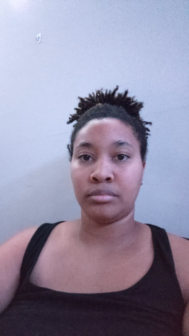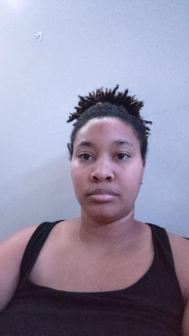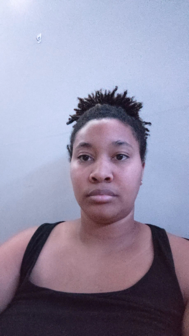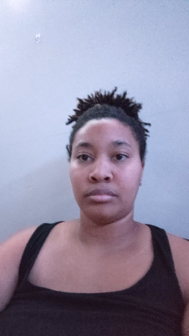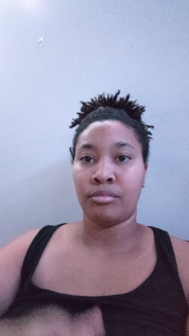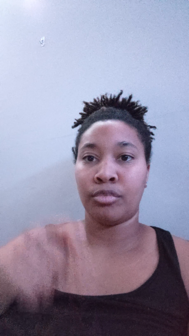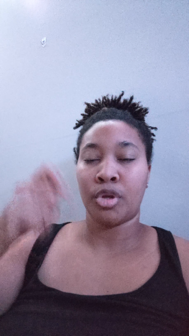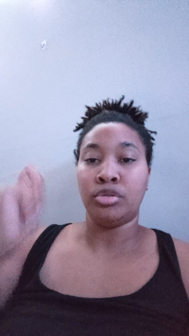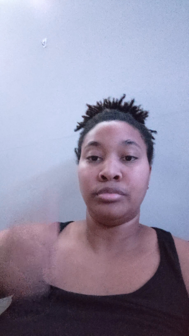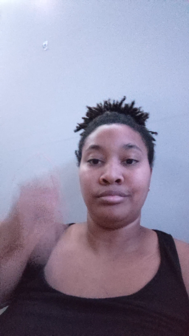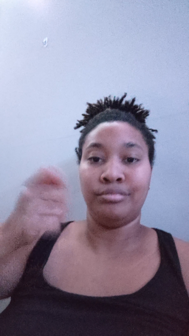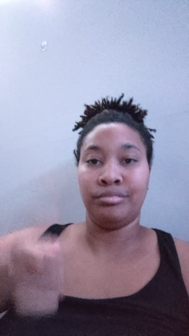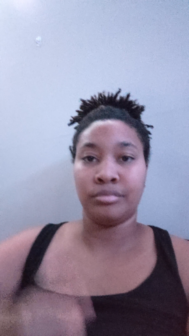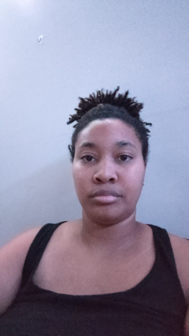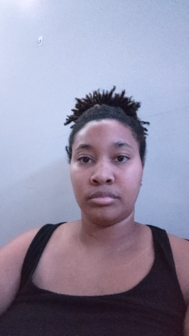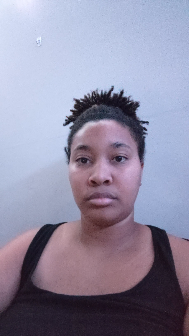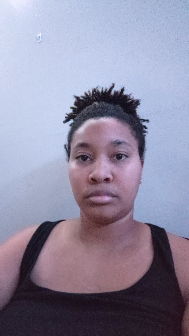cart